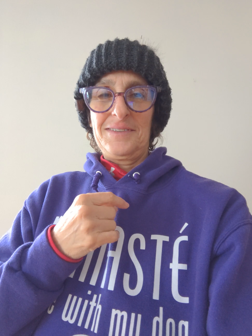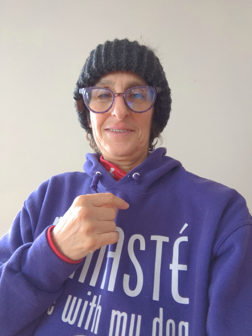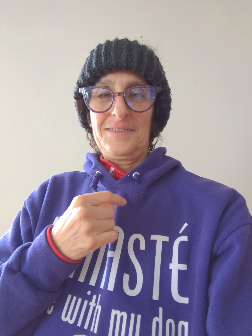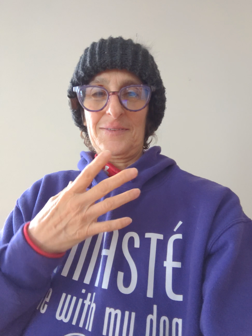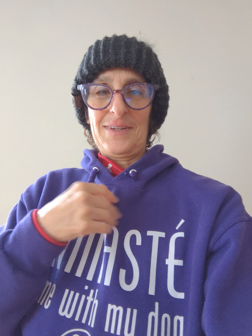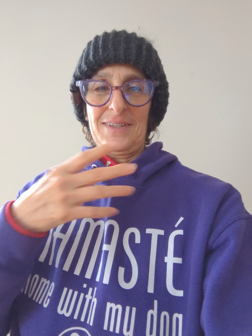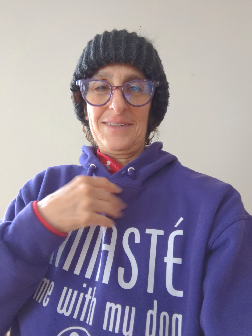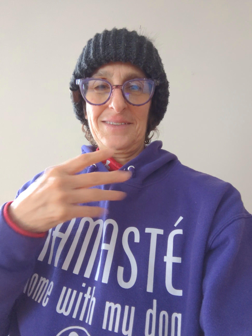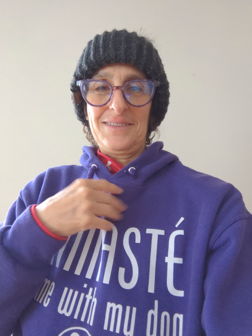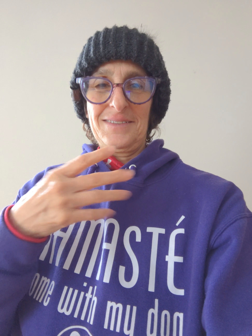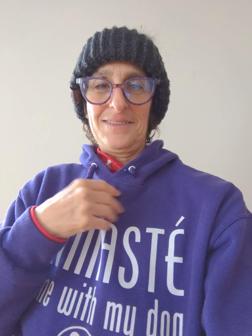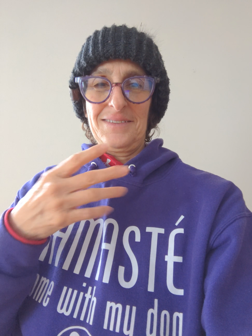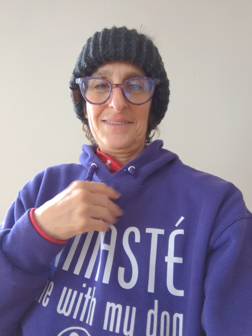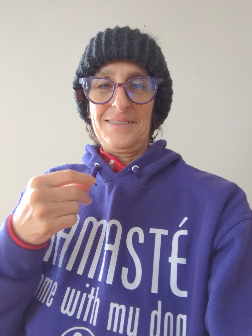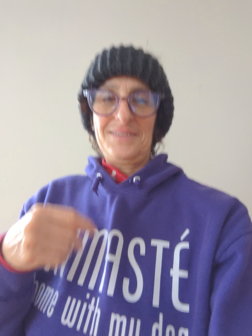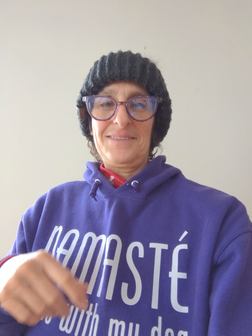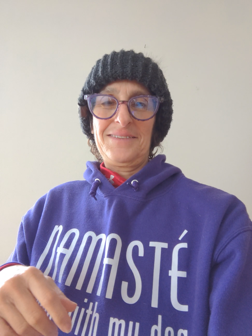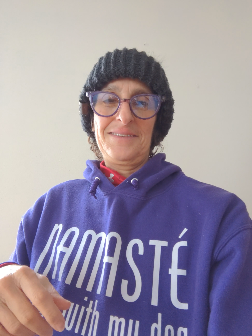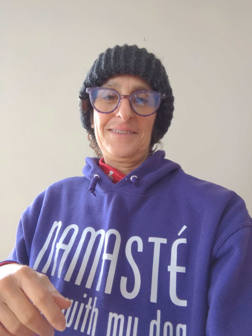white